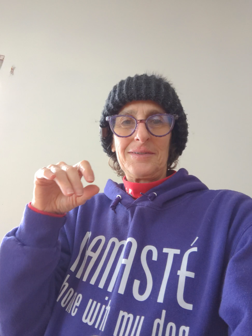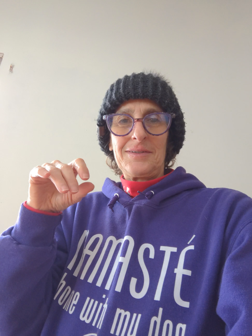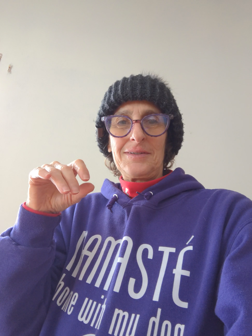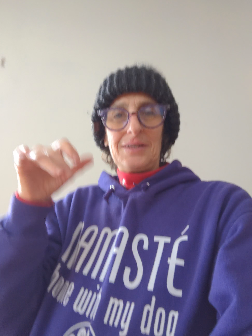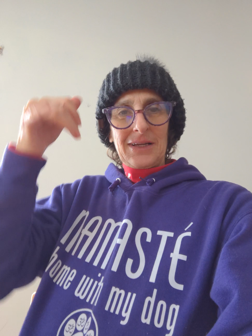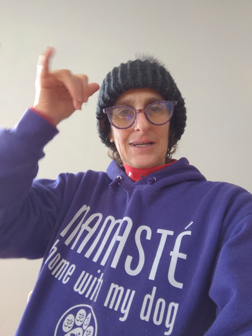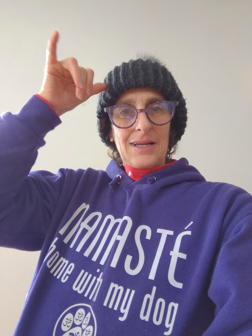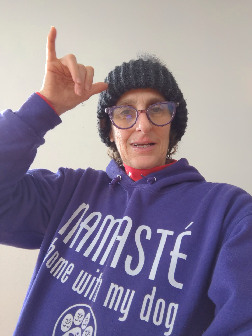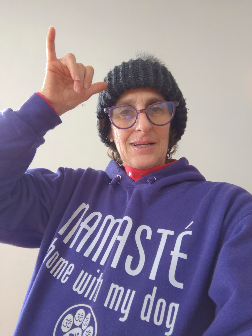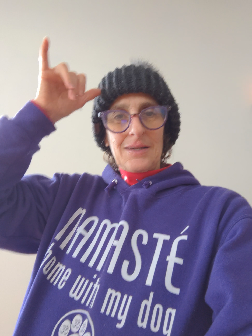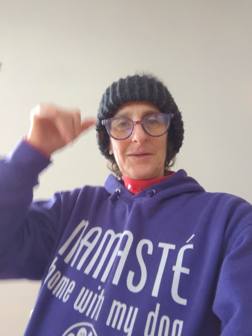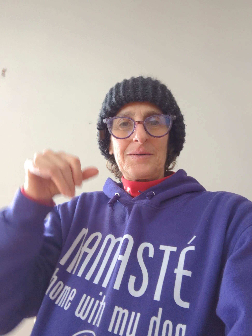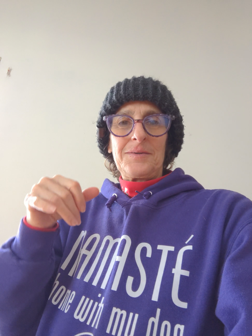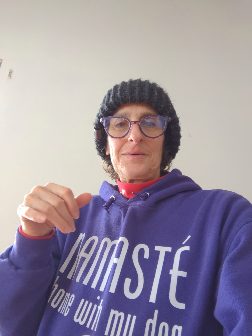cow